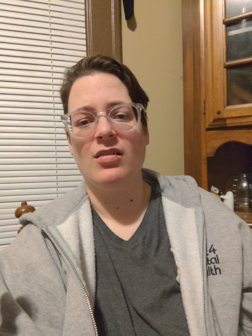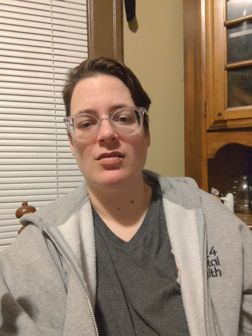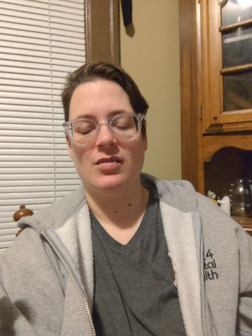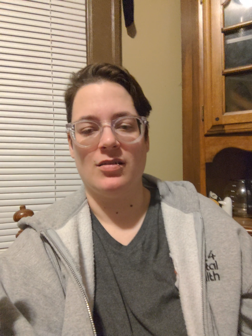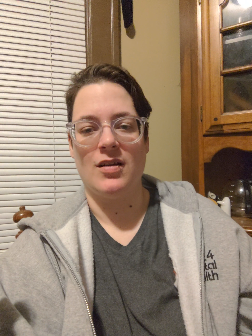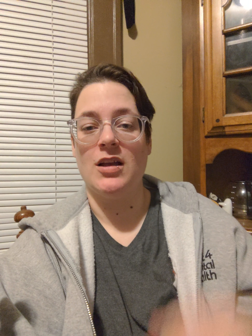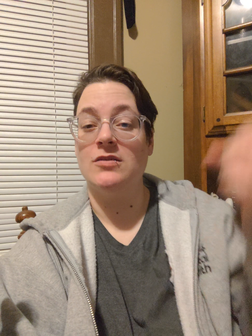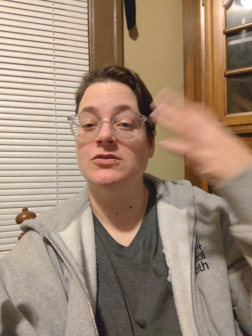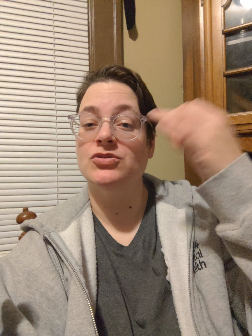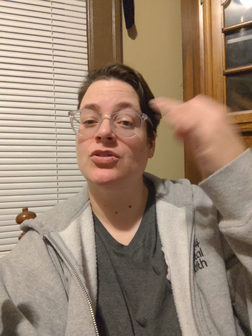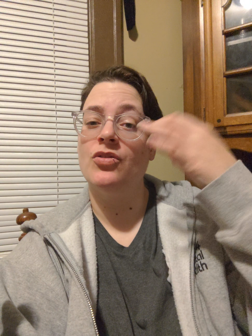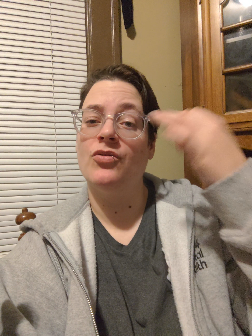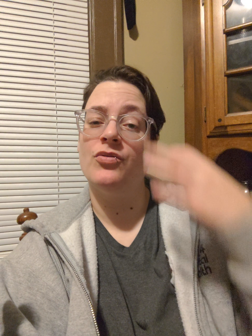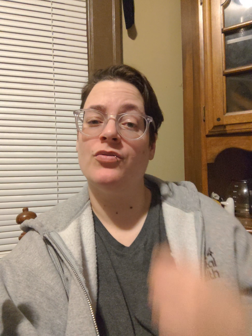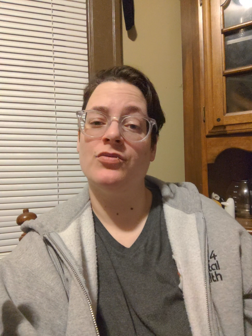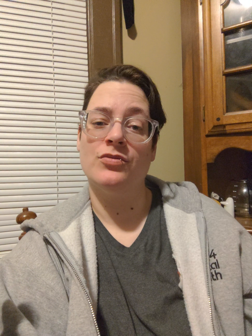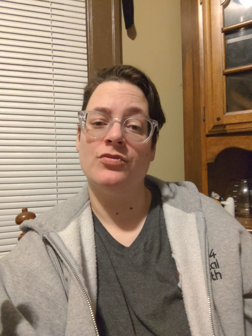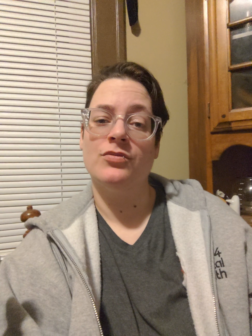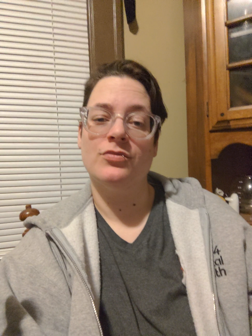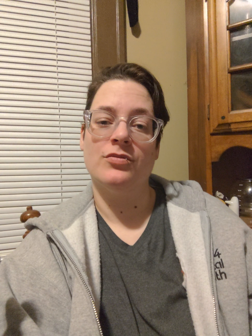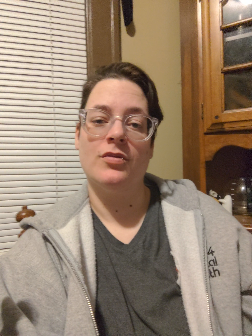shower